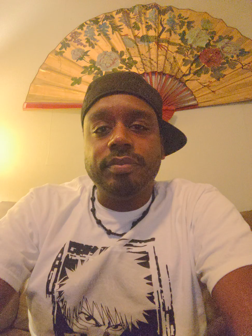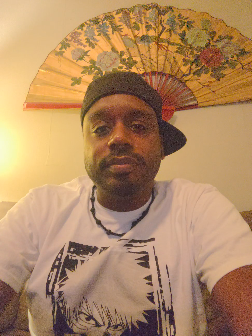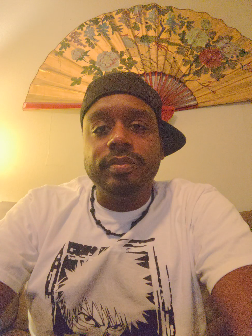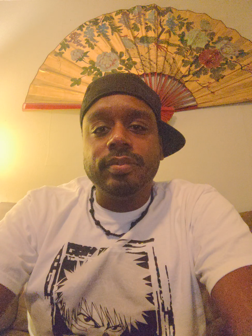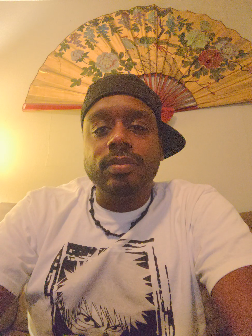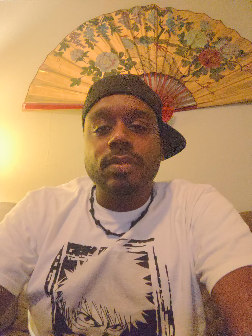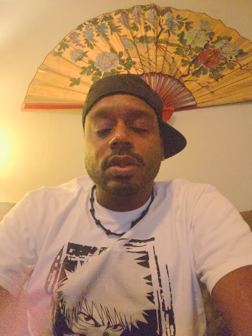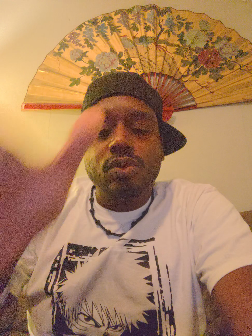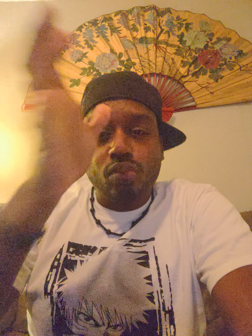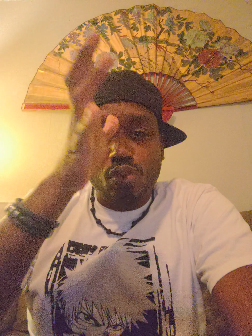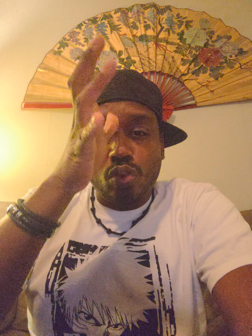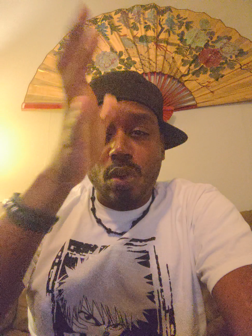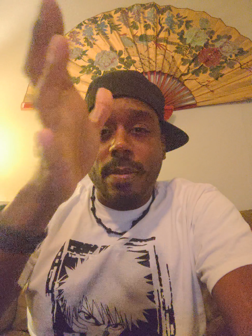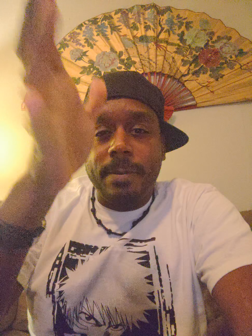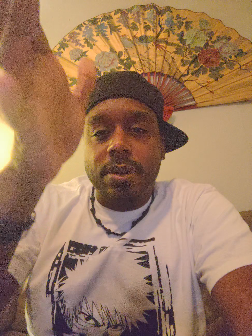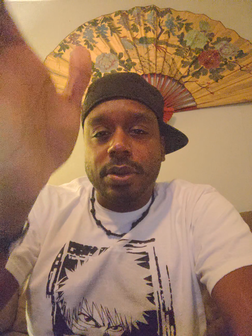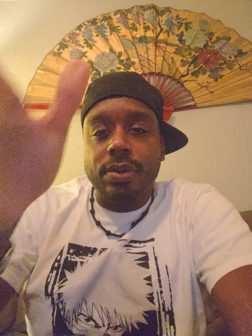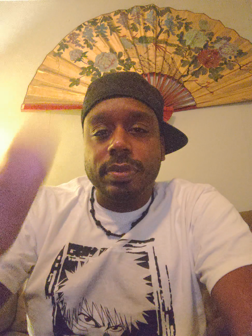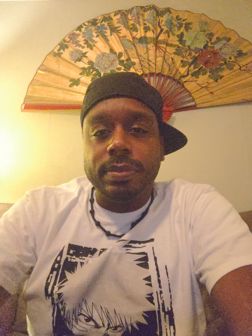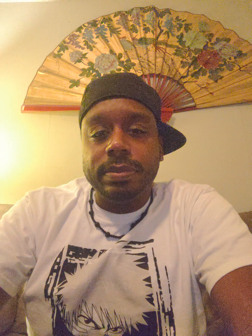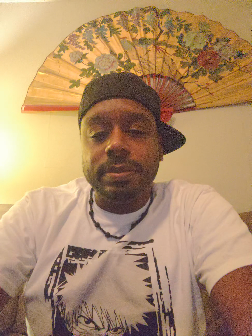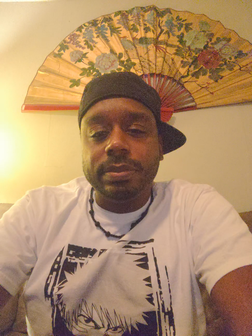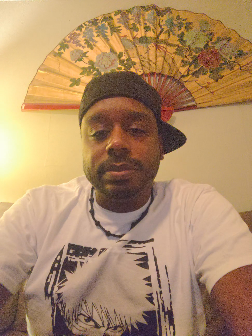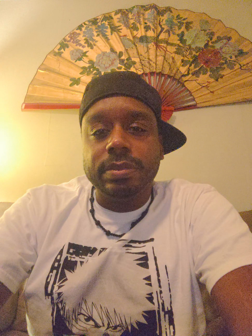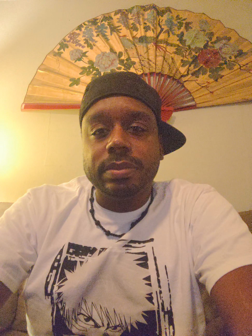grandpa